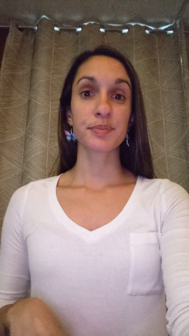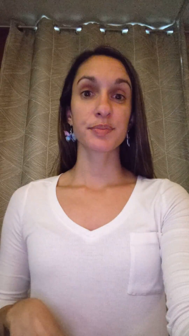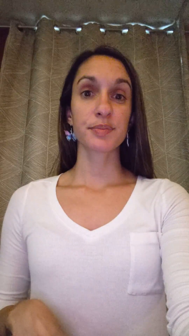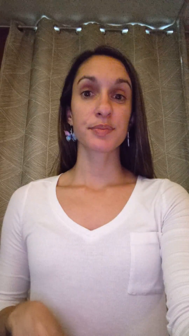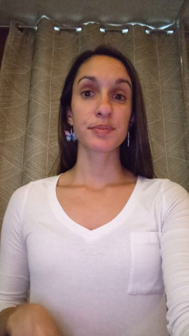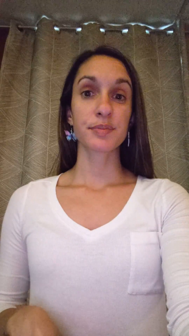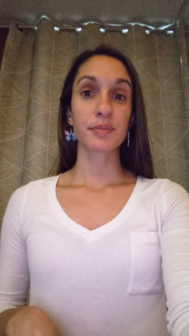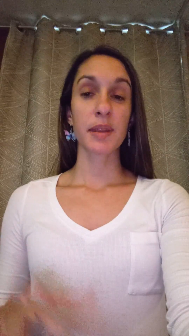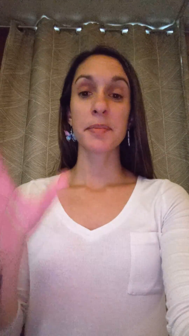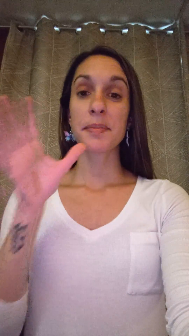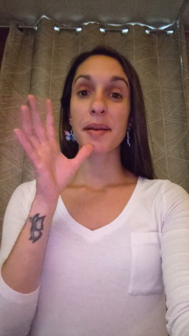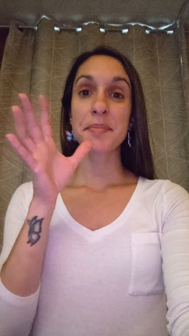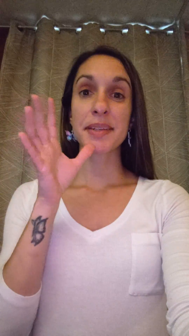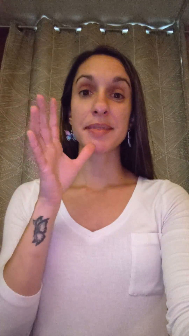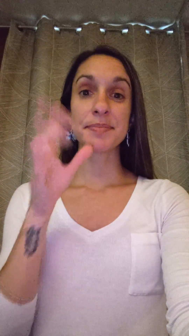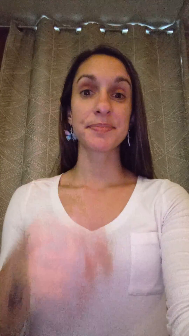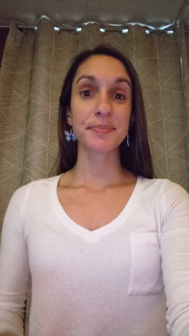mommy